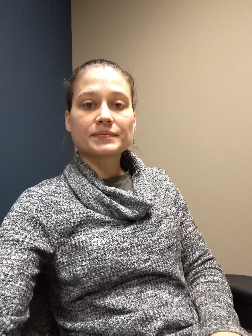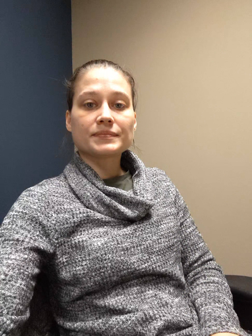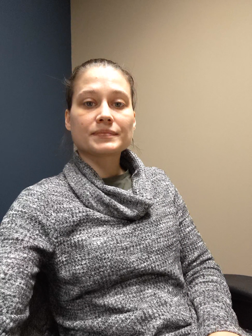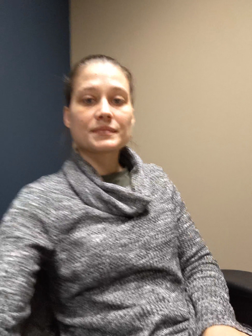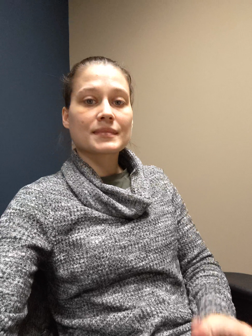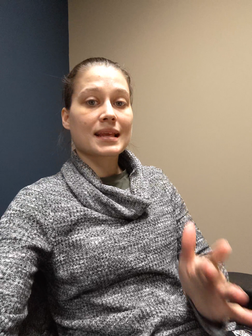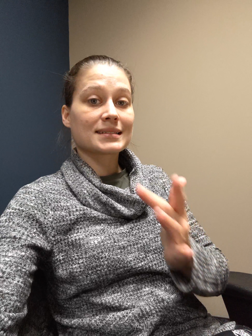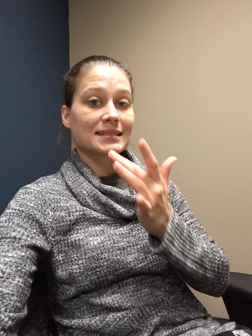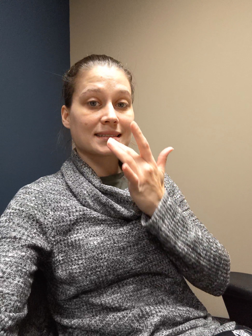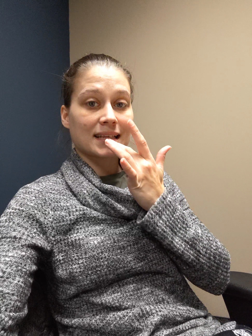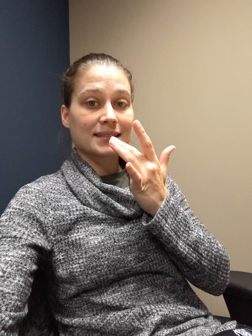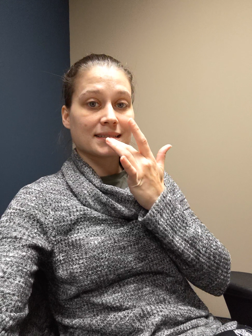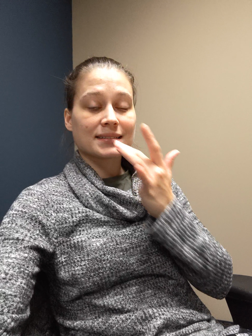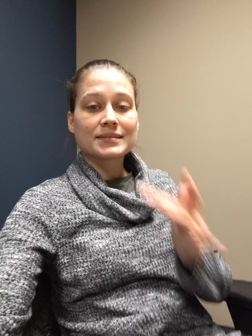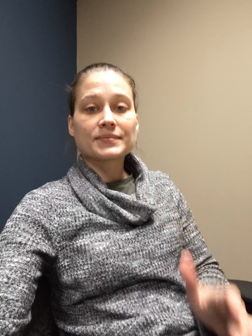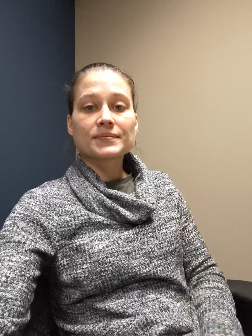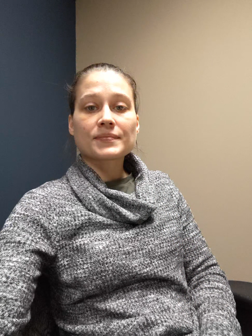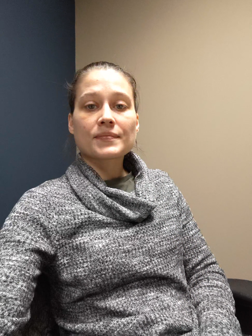taste